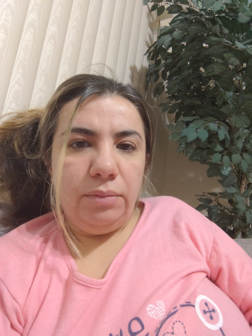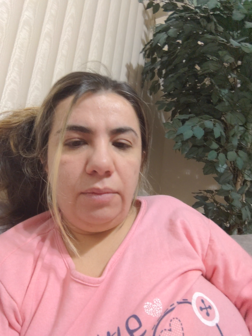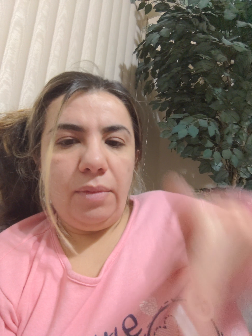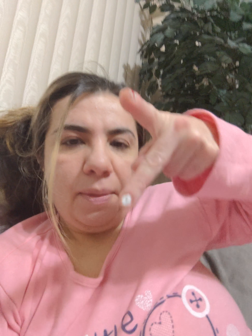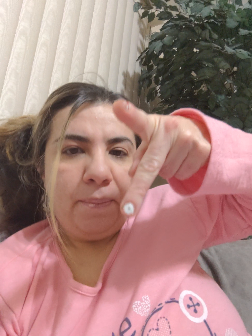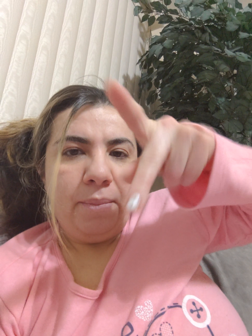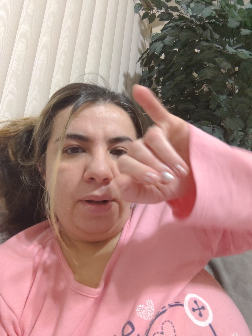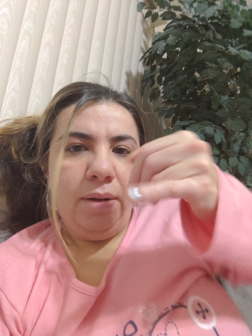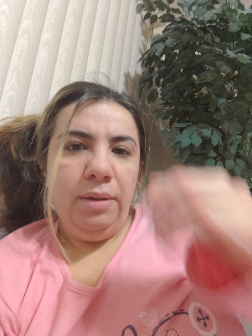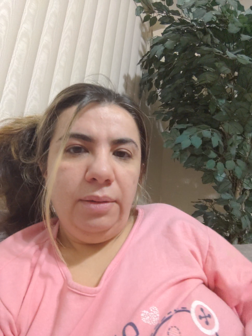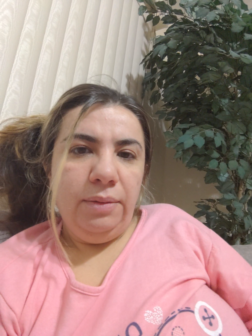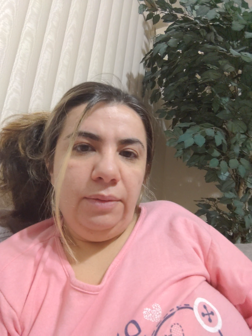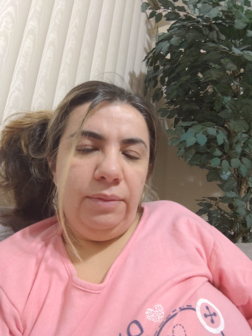pajamas